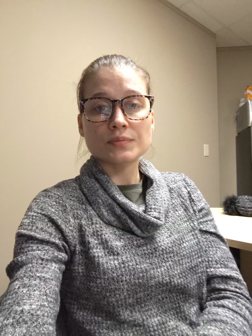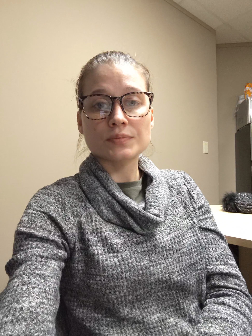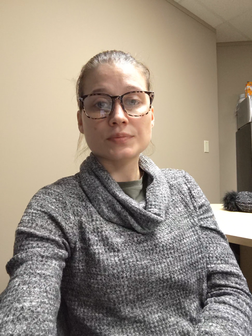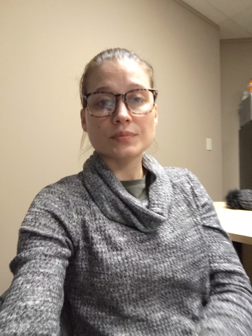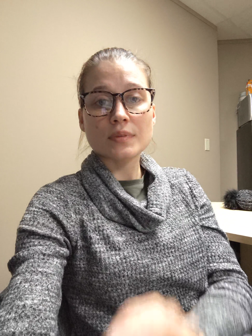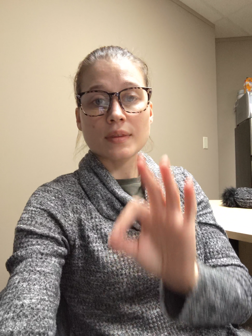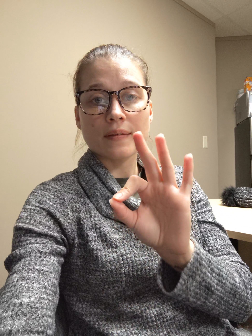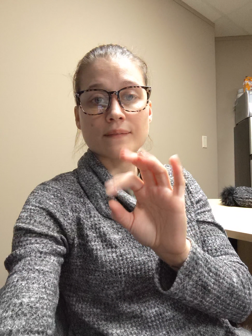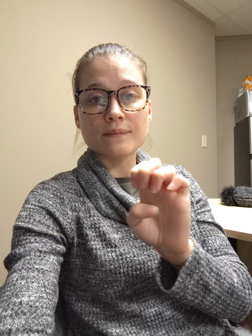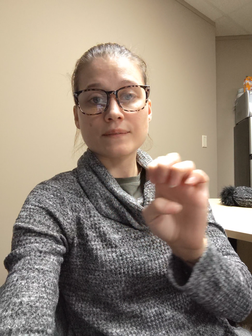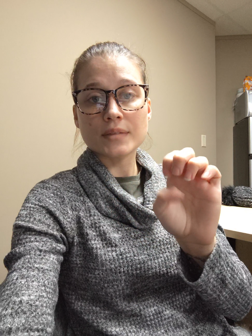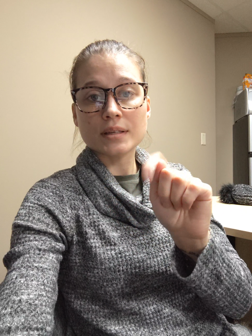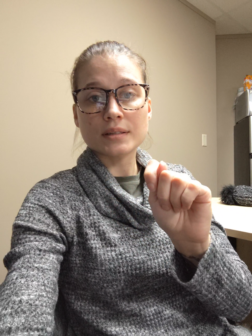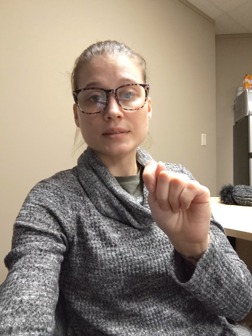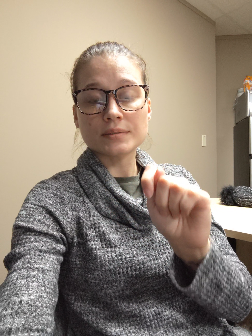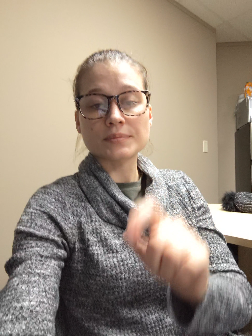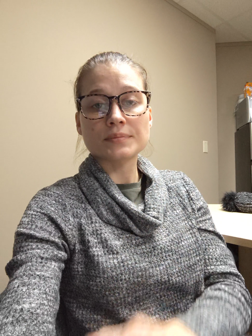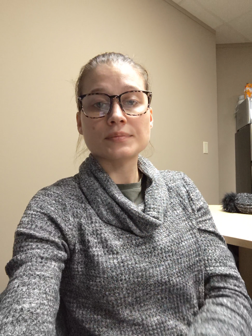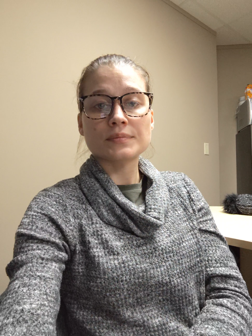feet